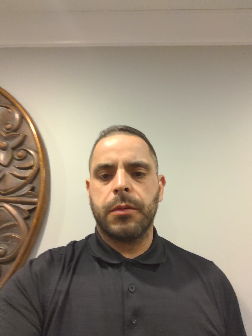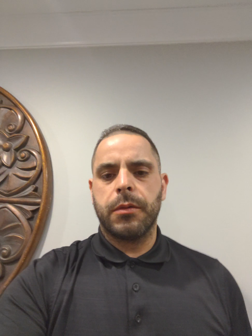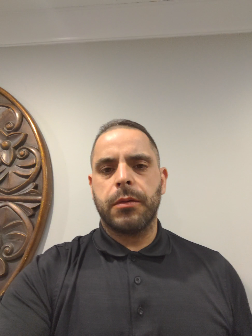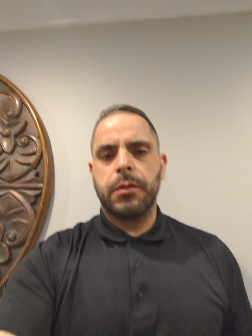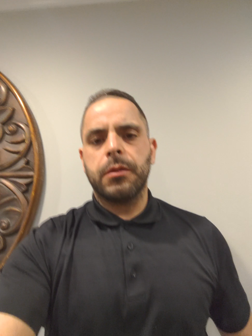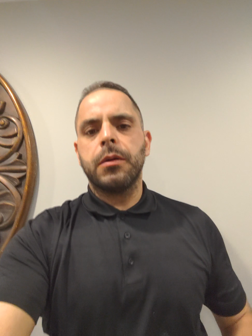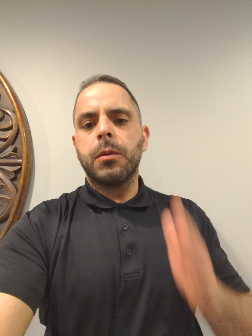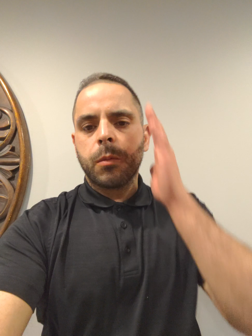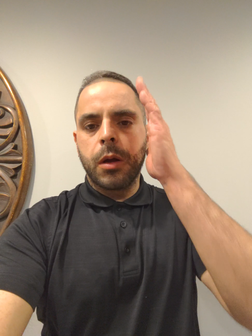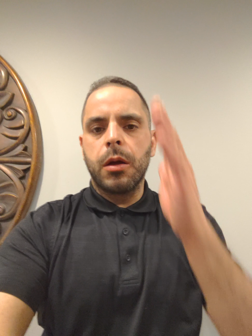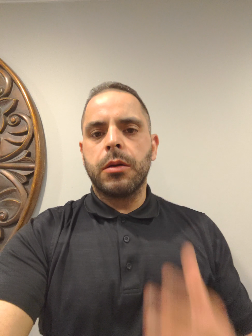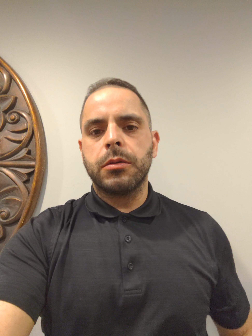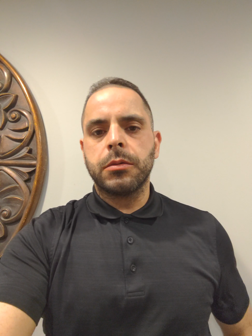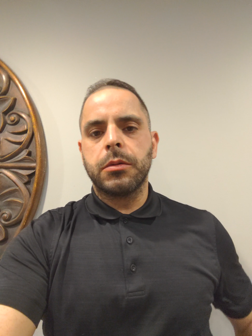will